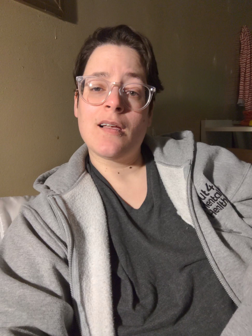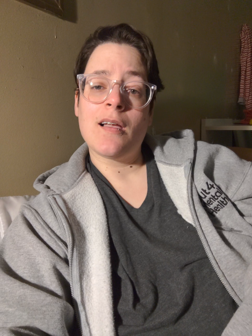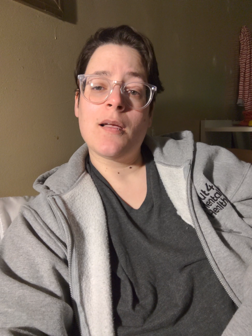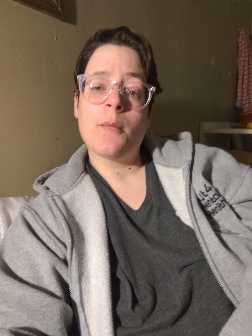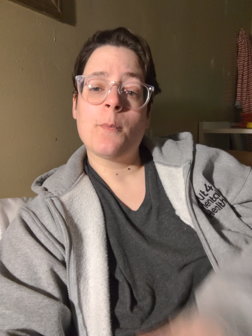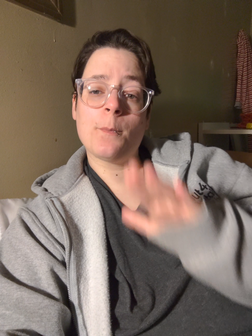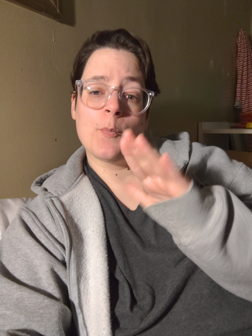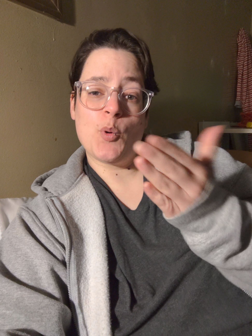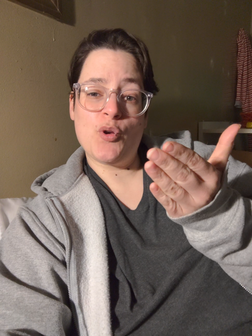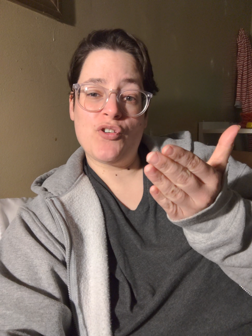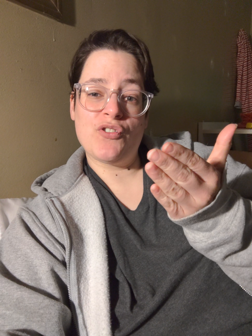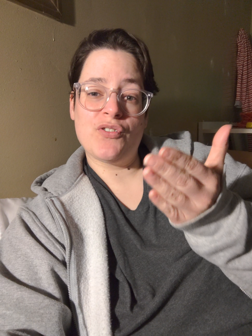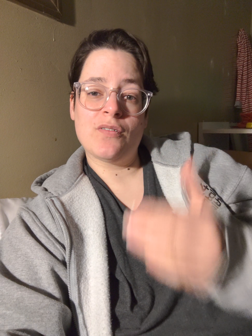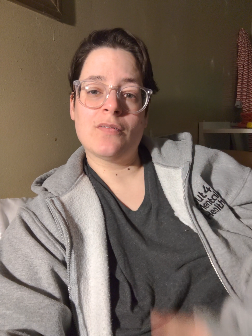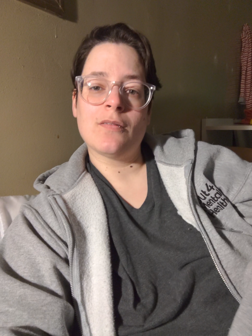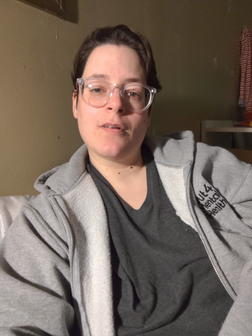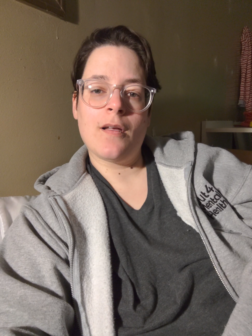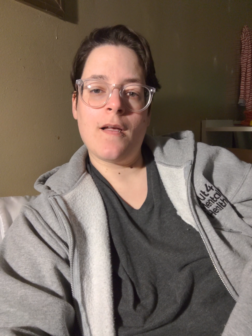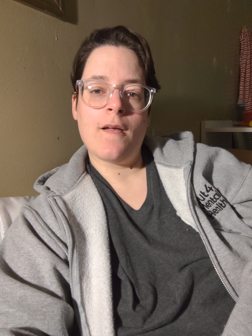book